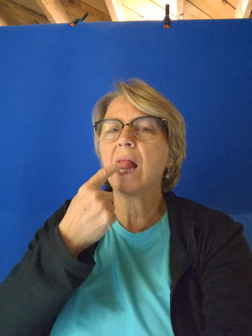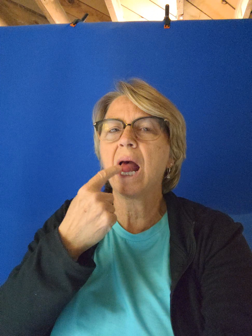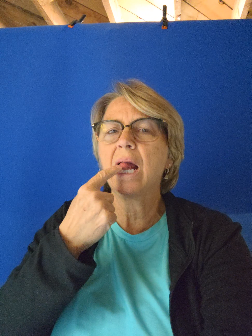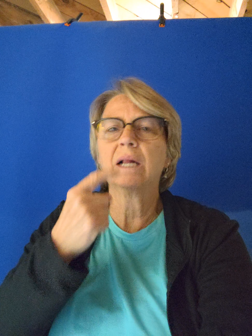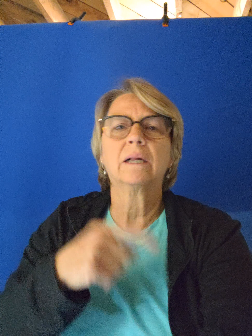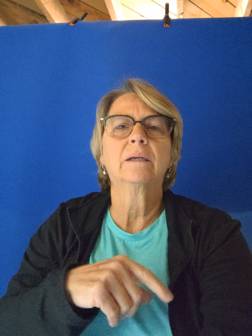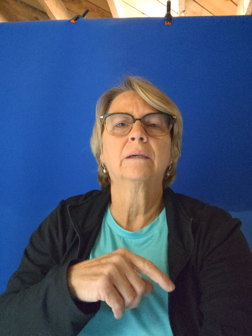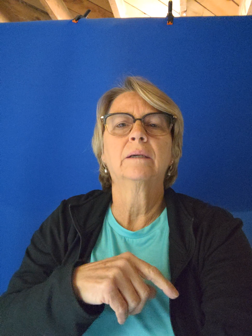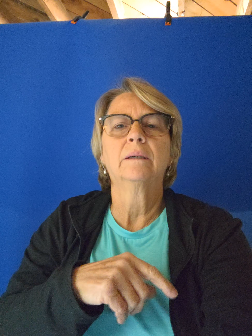tongue